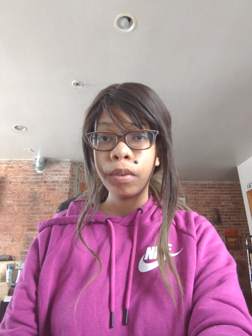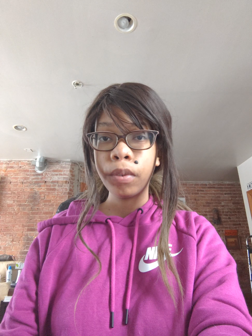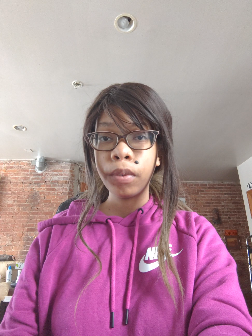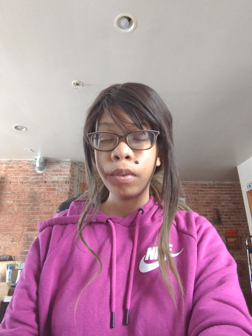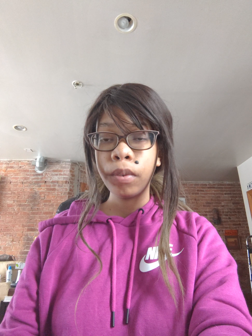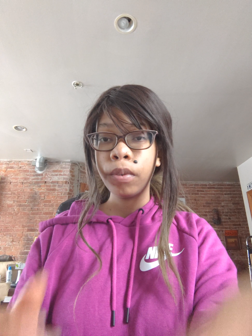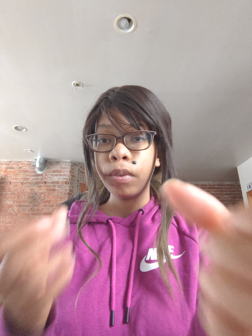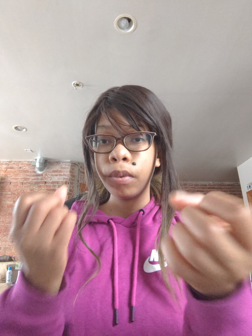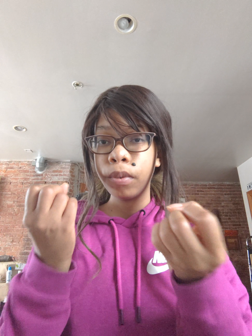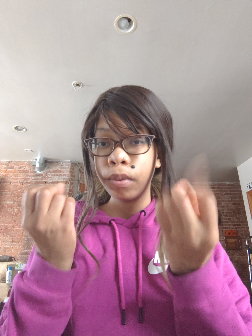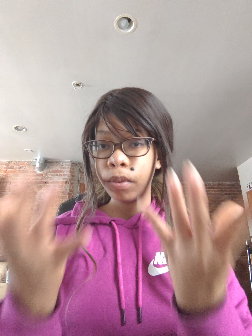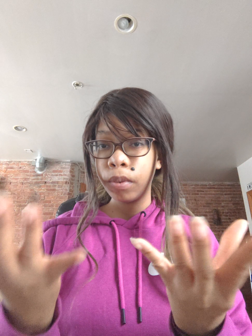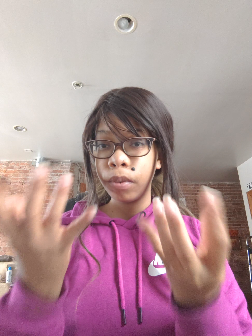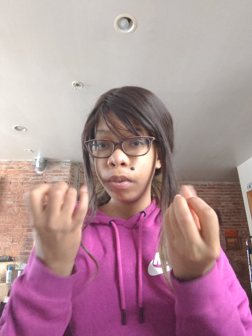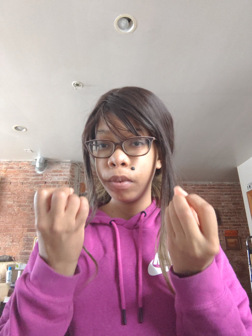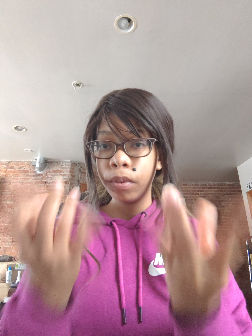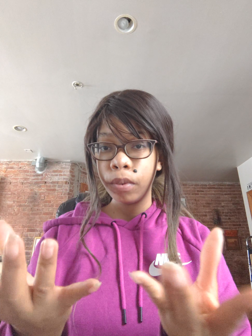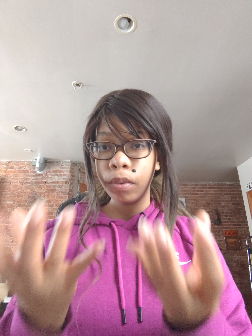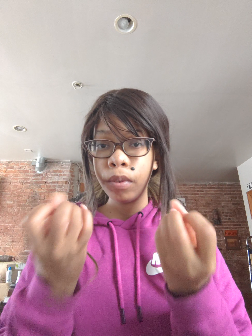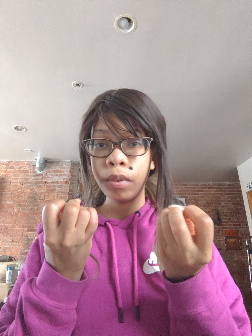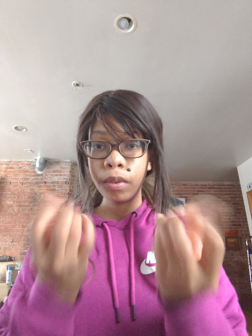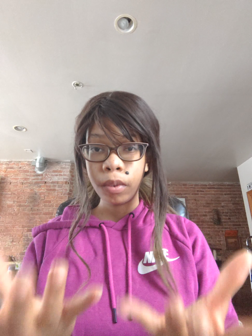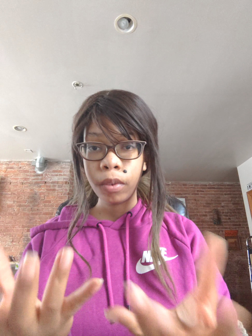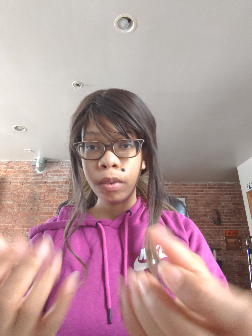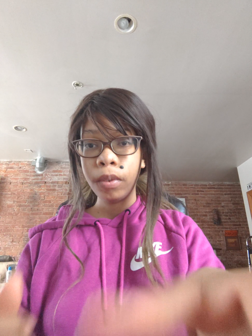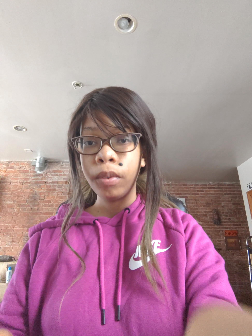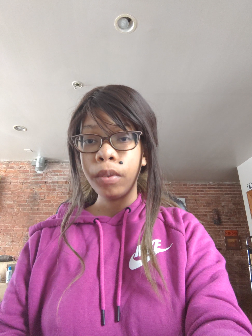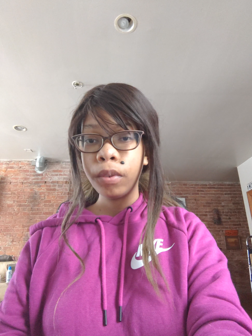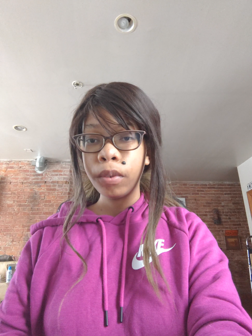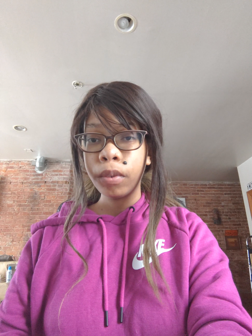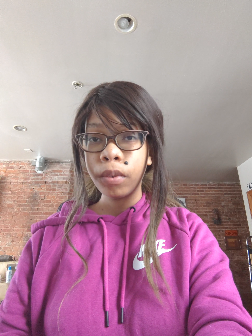many